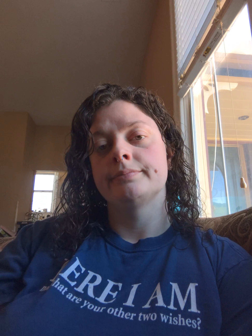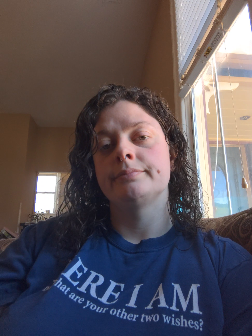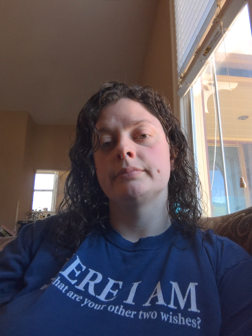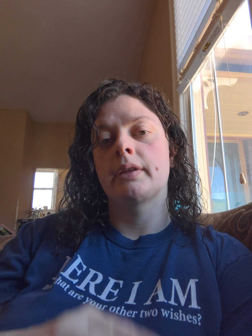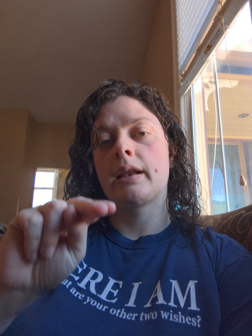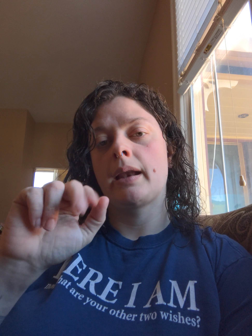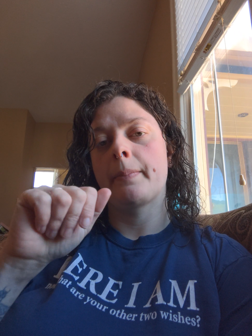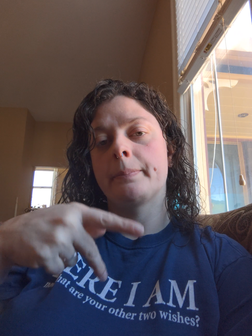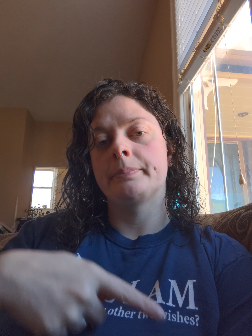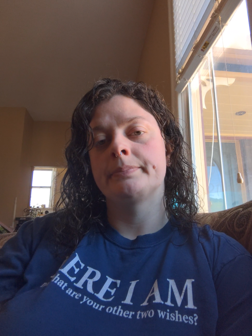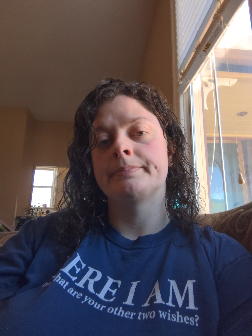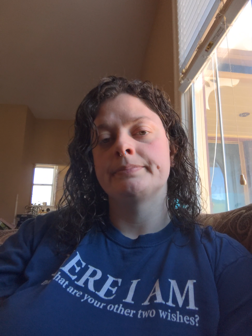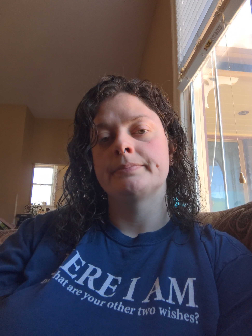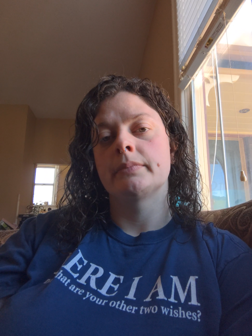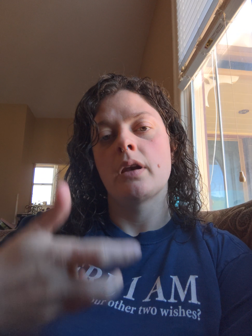nap